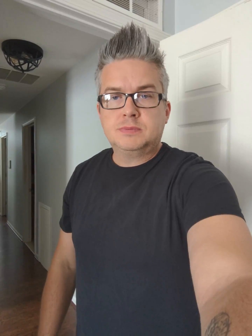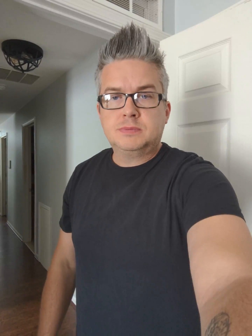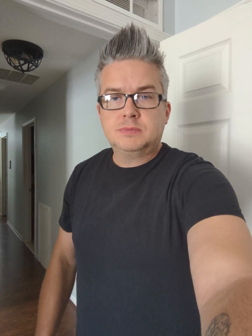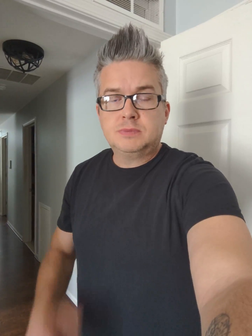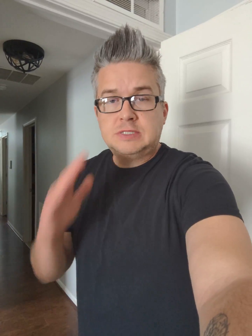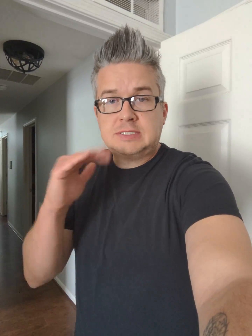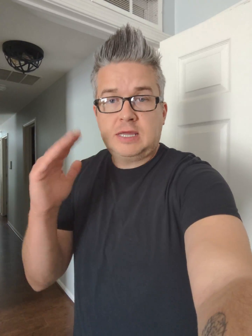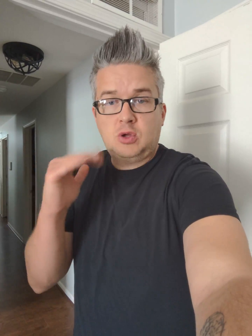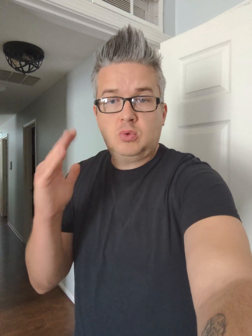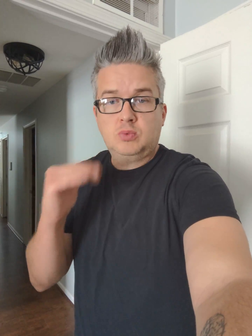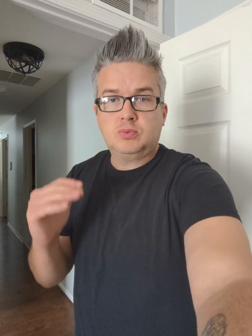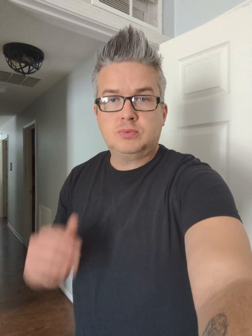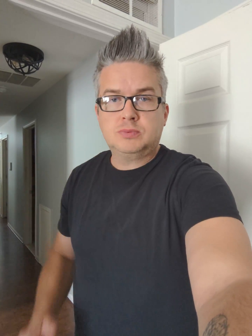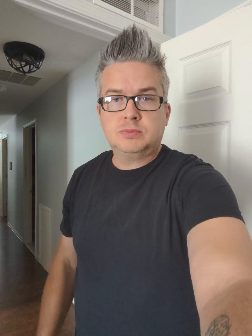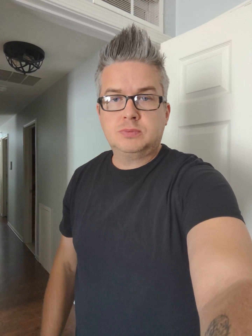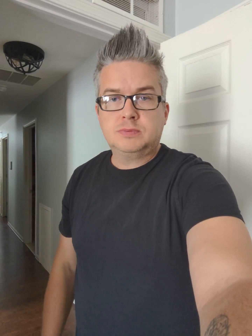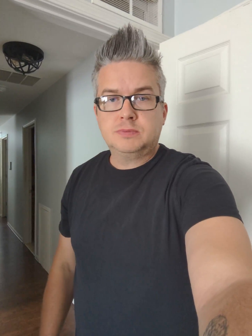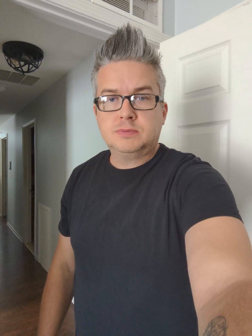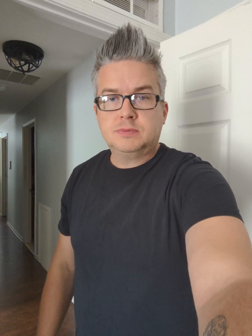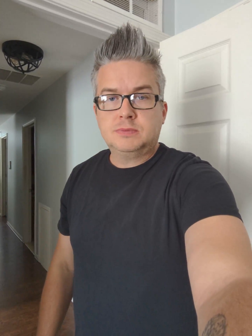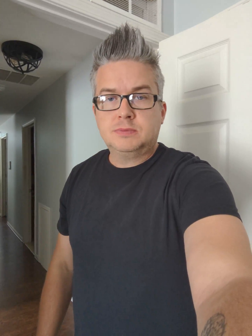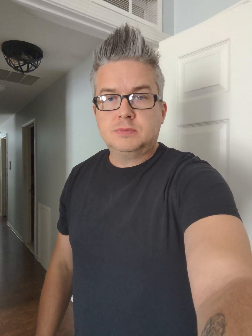downtown